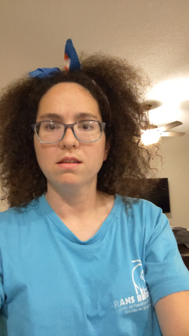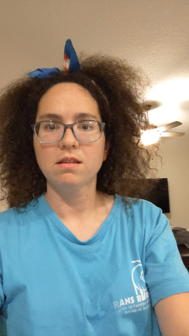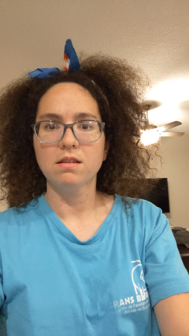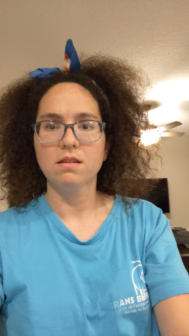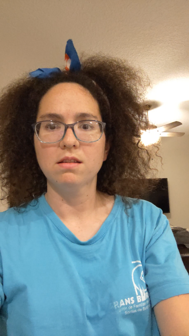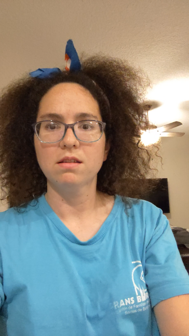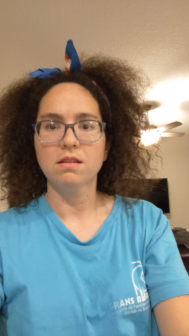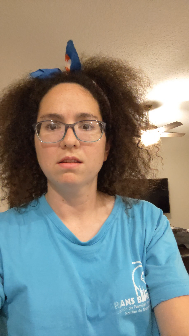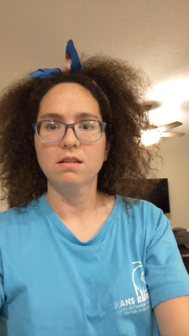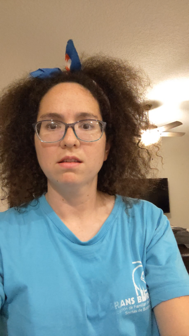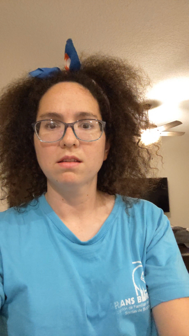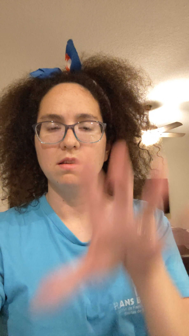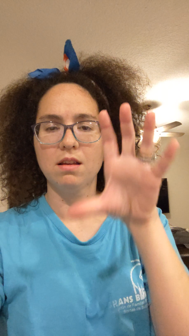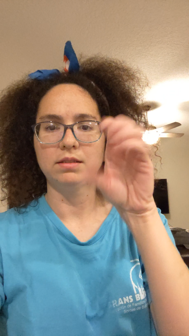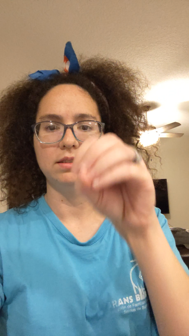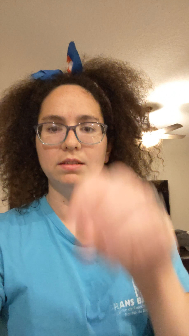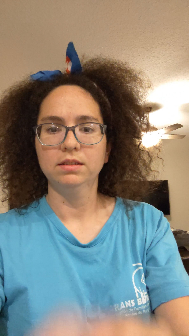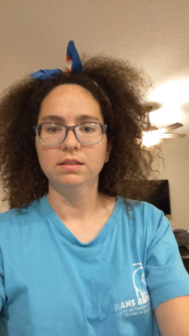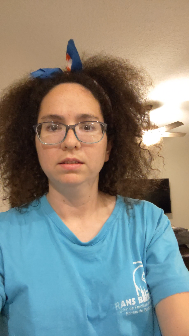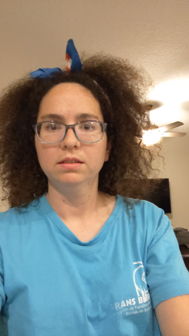bite